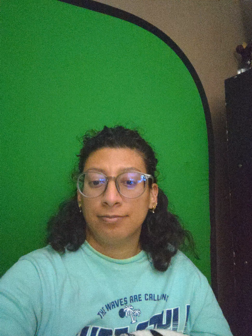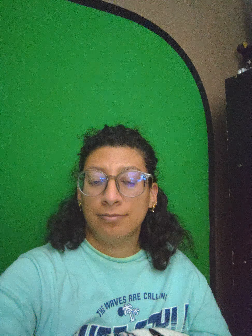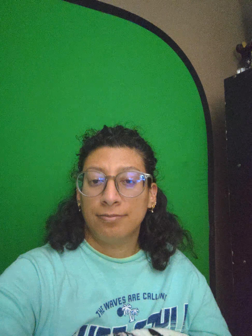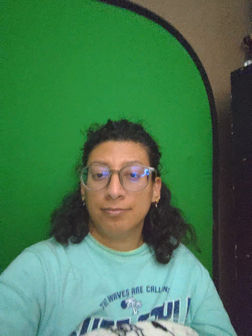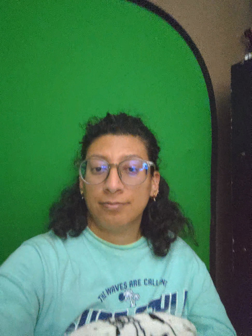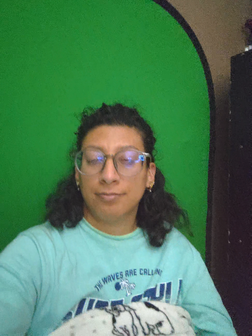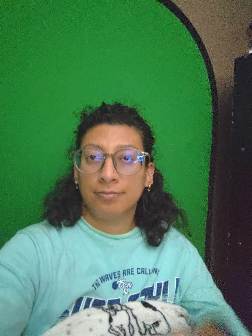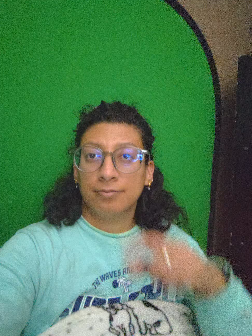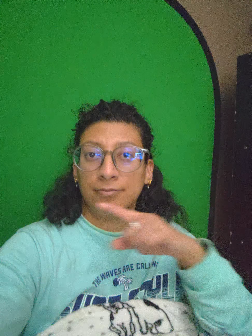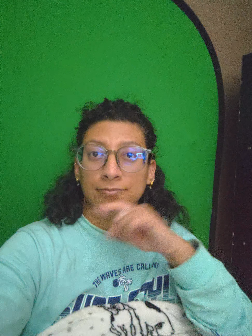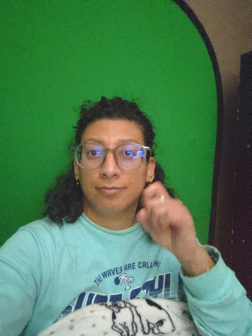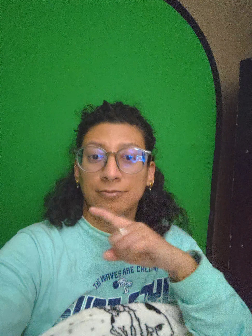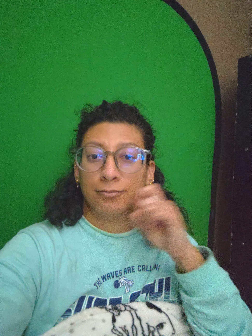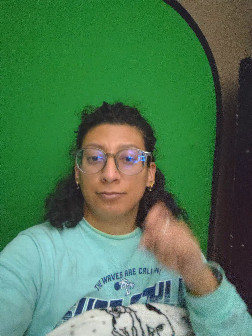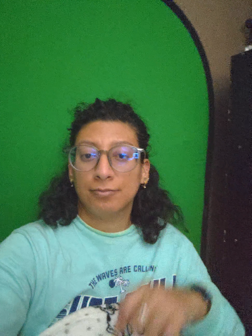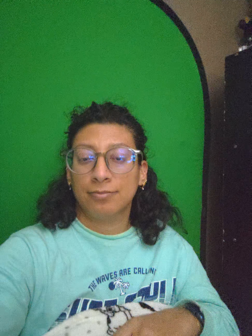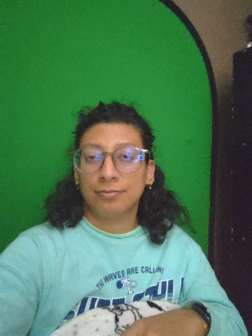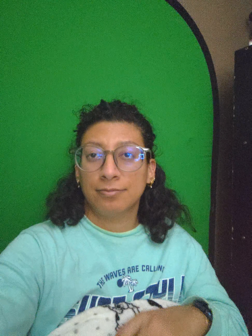dryer